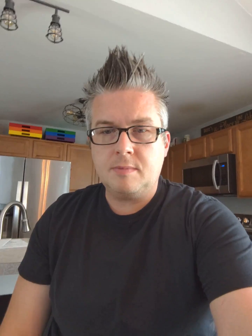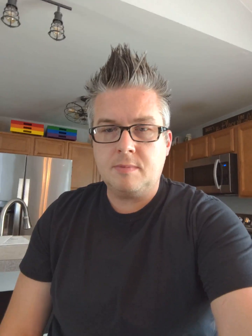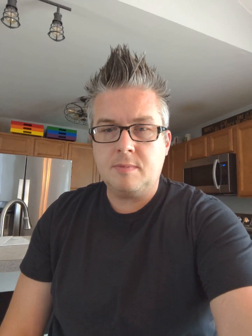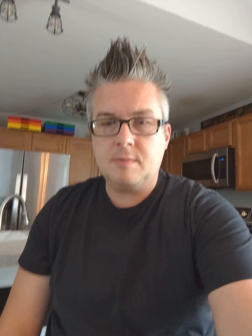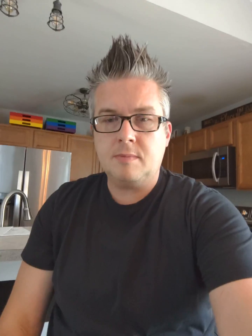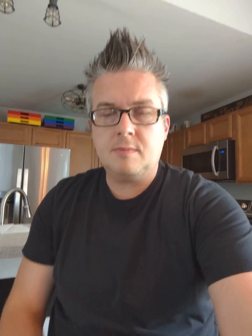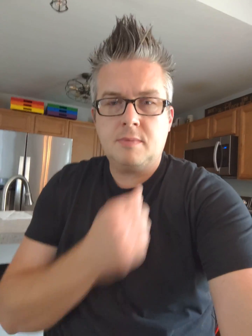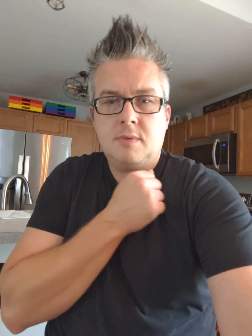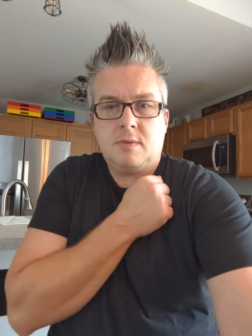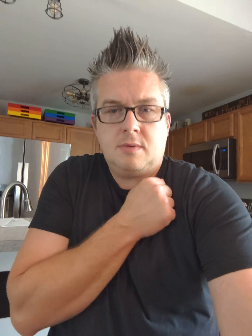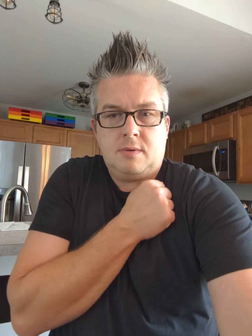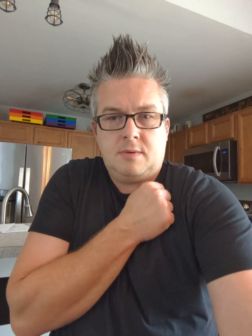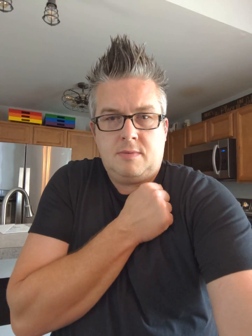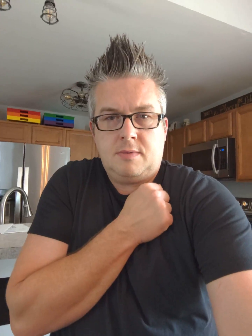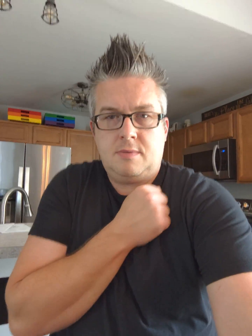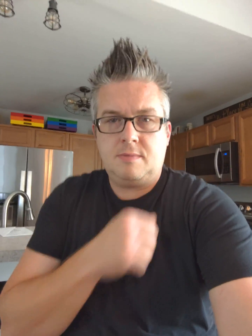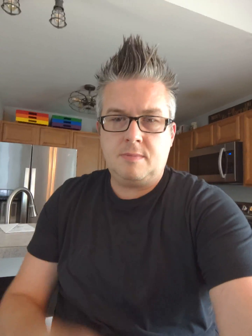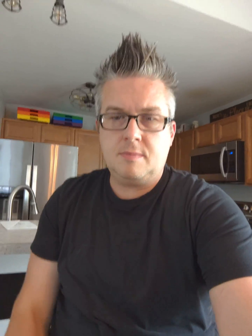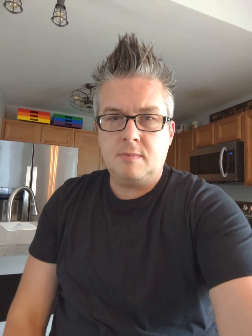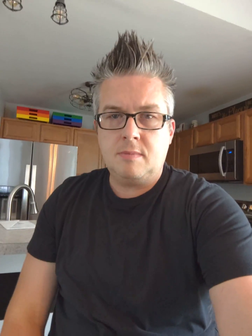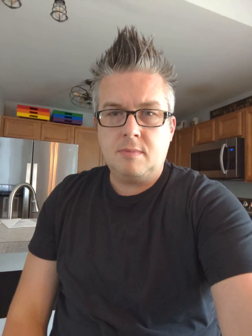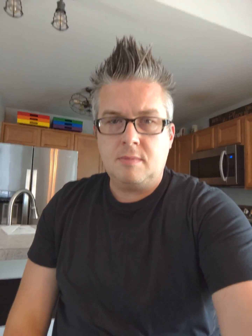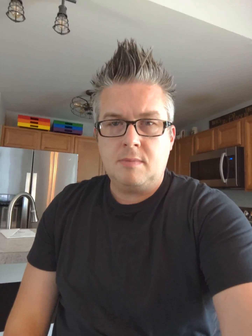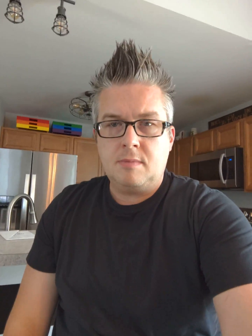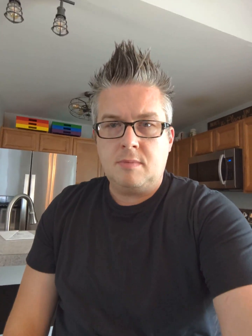hug